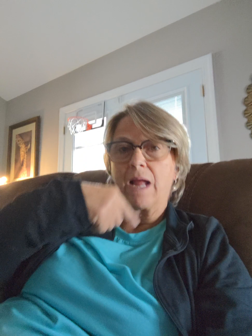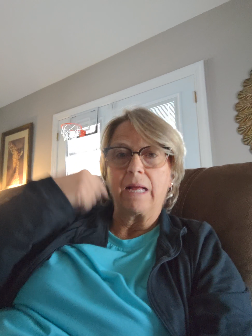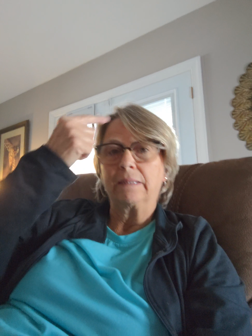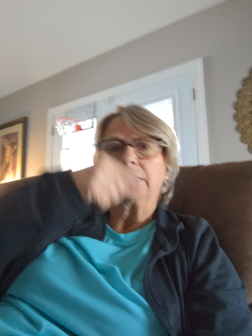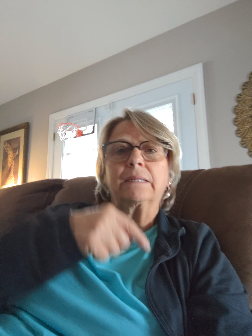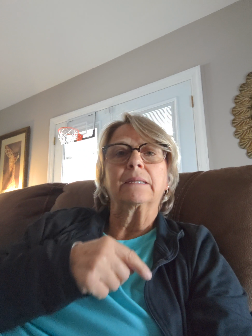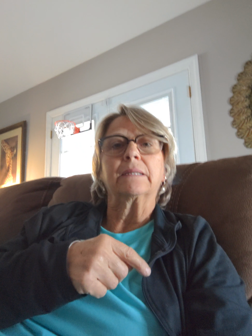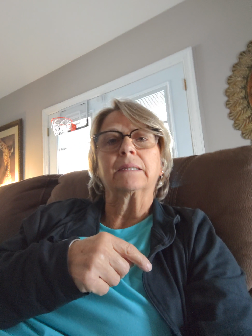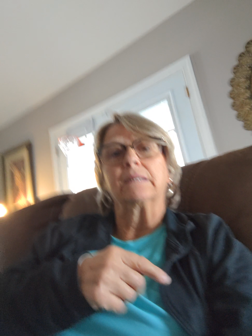face